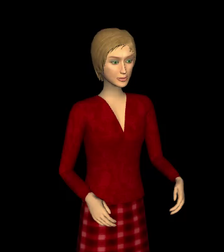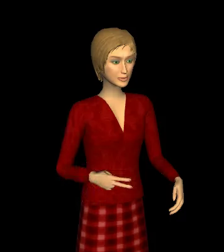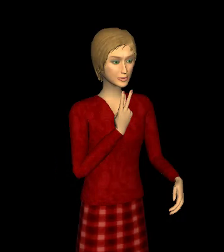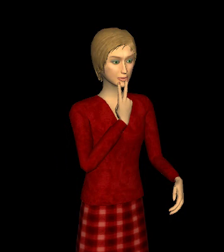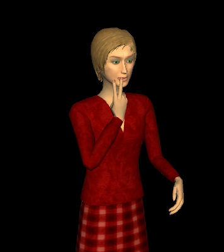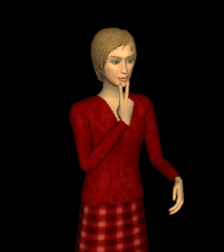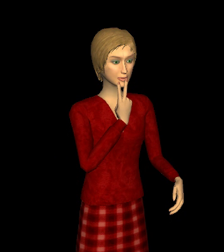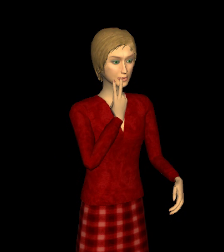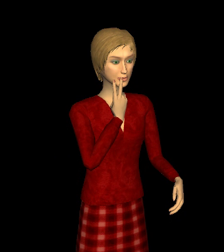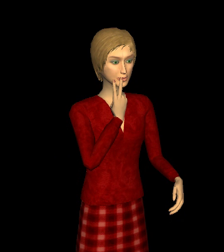يدخن